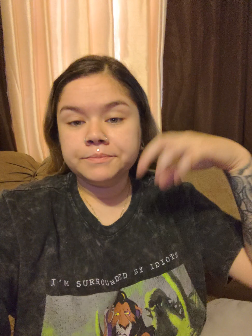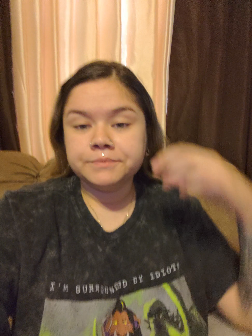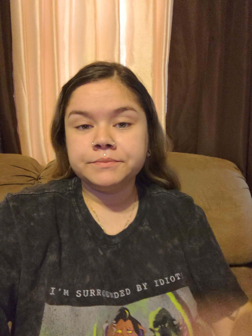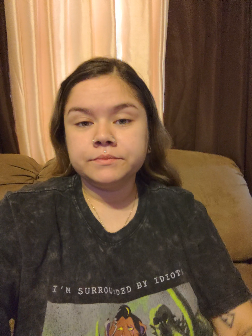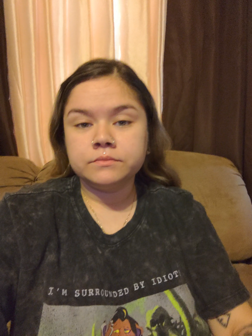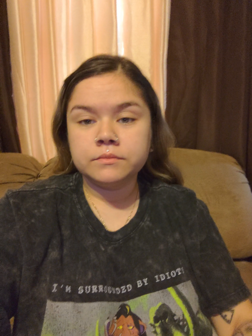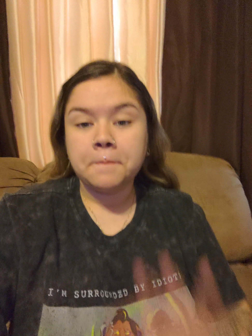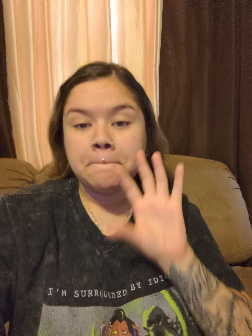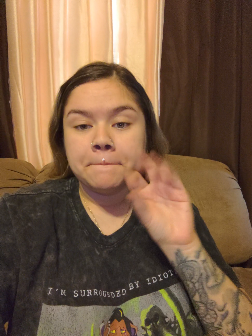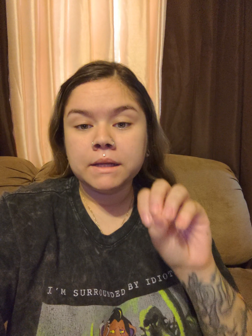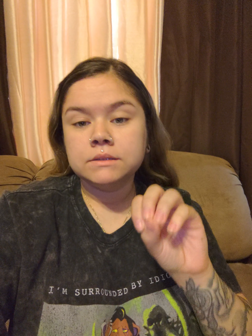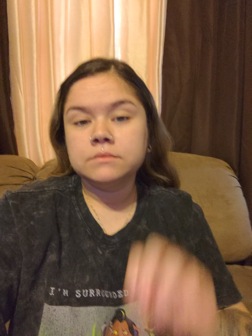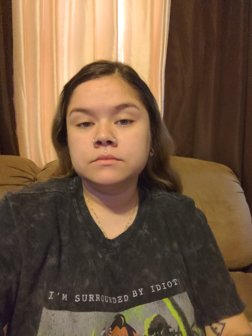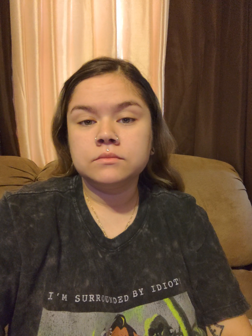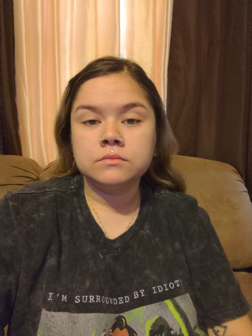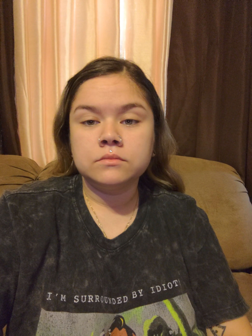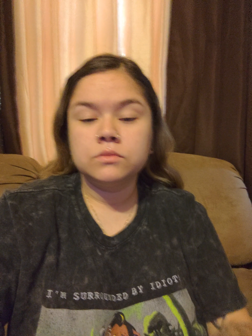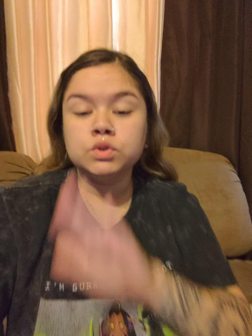bite